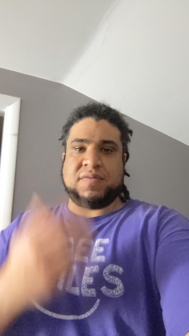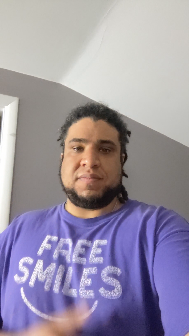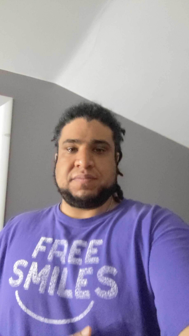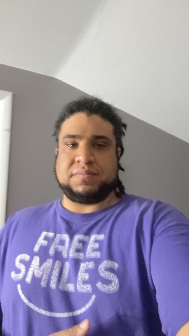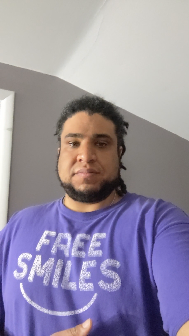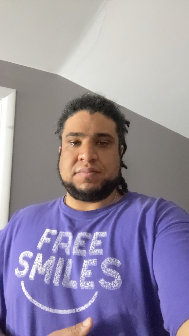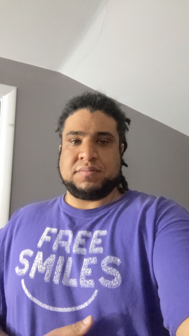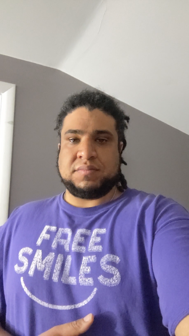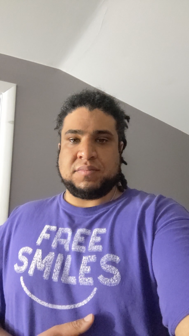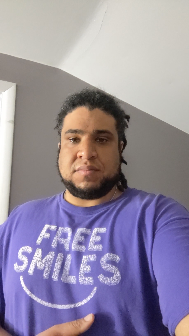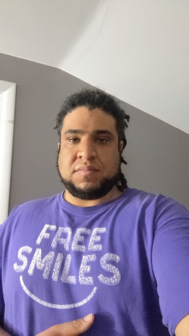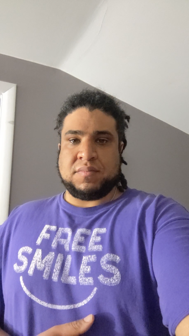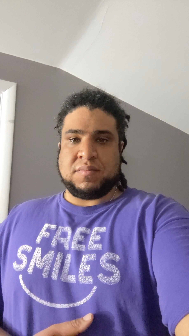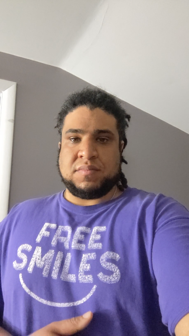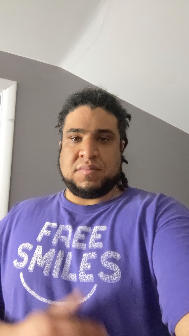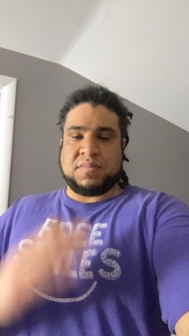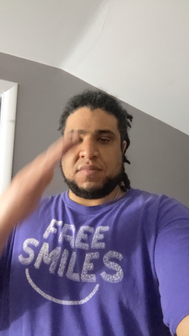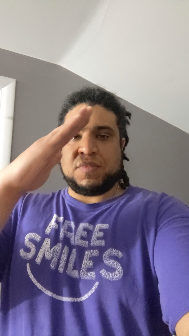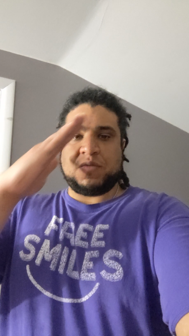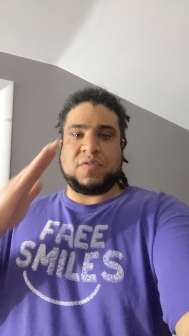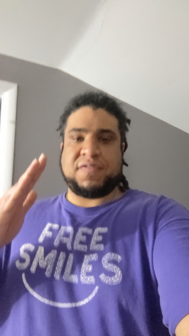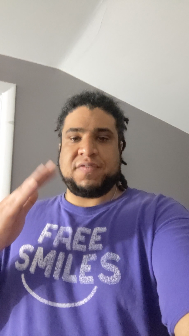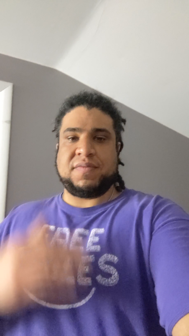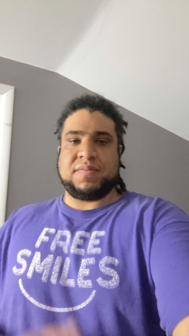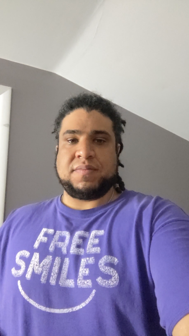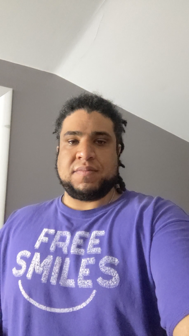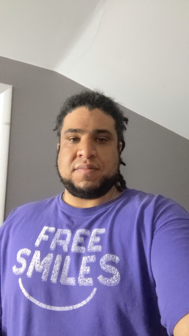roof